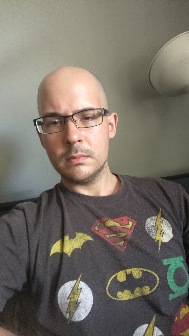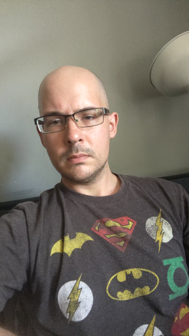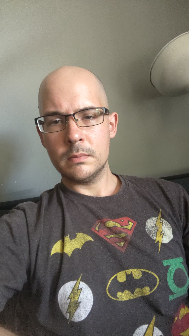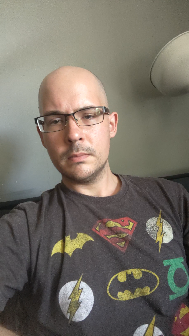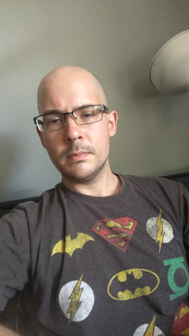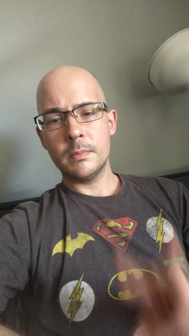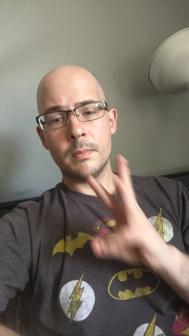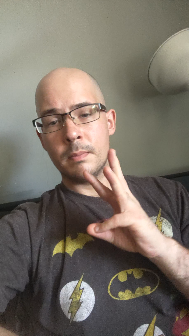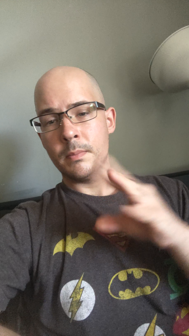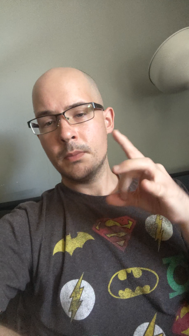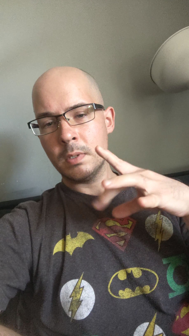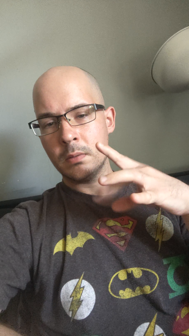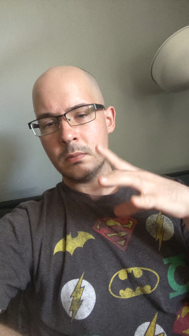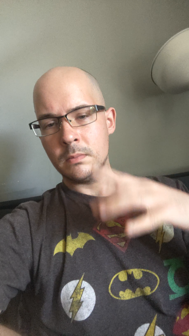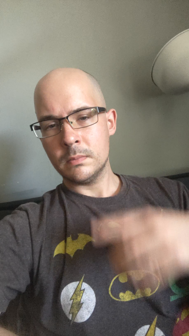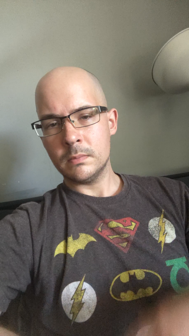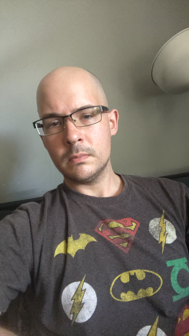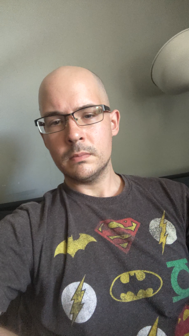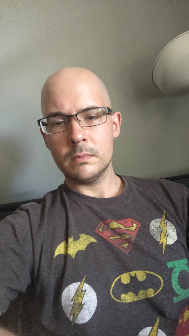melon